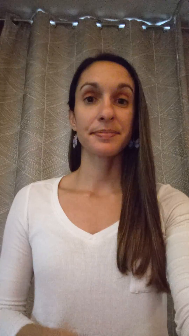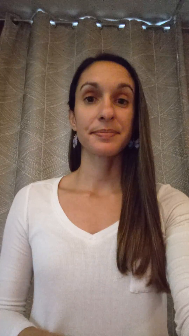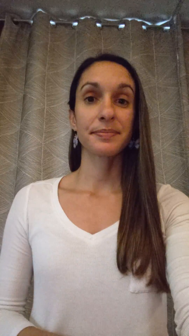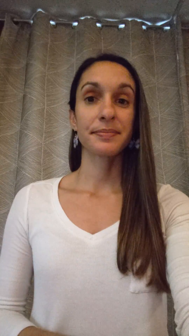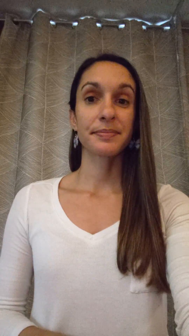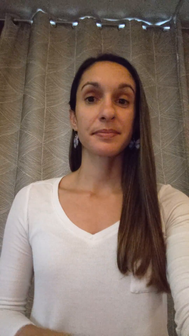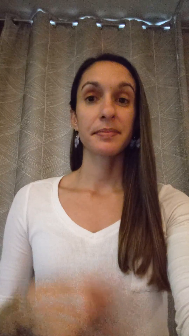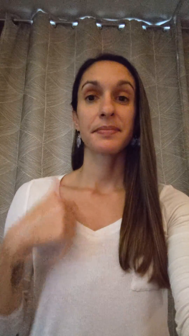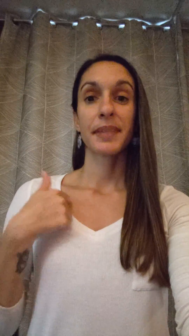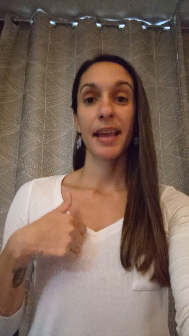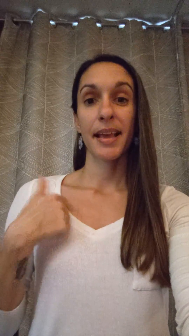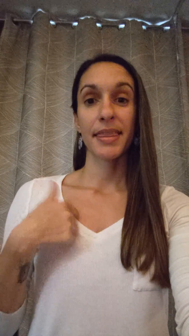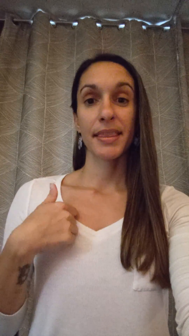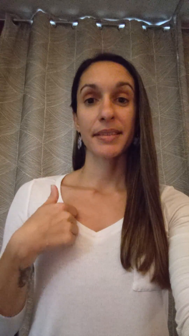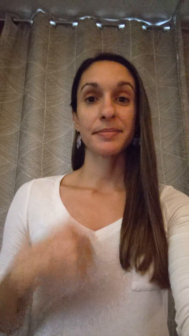bathtub